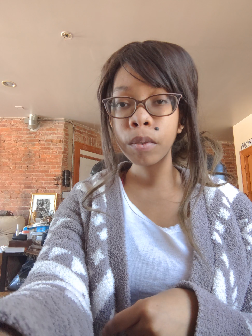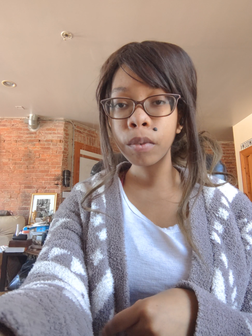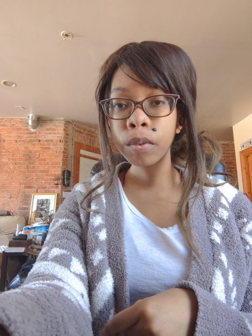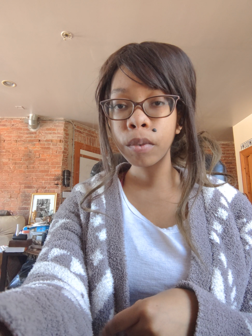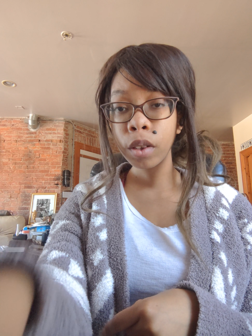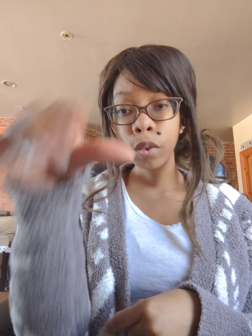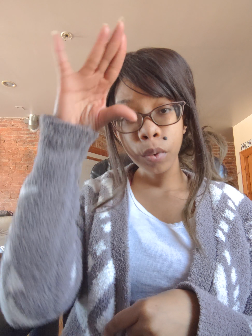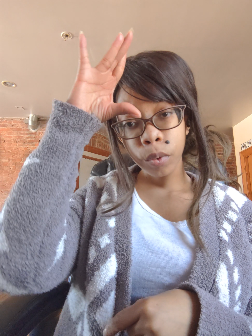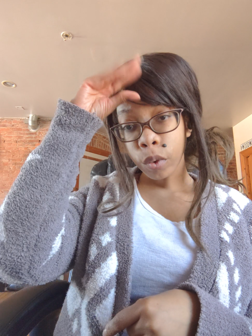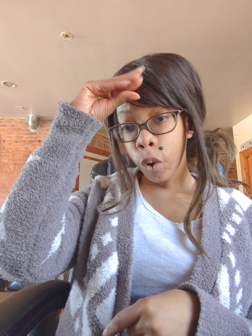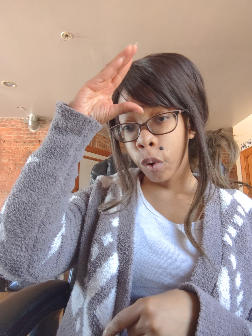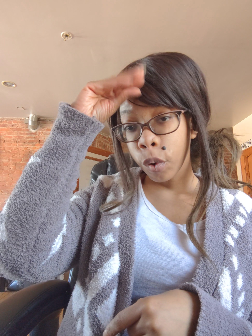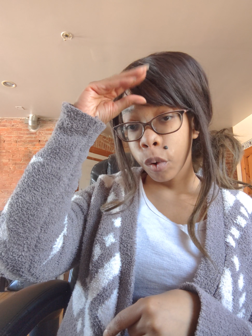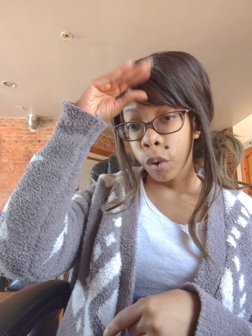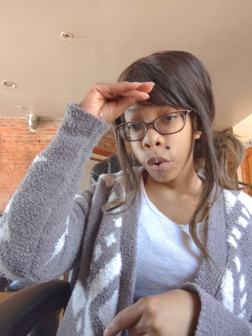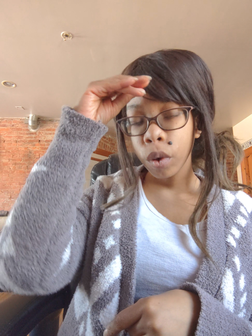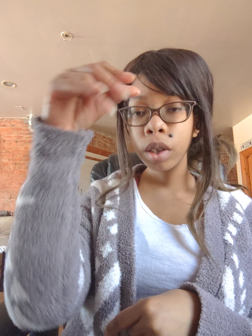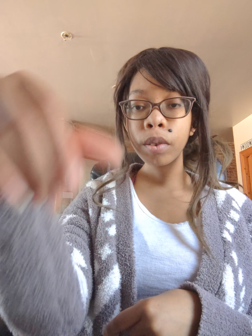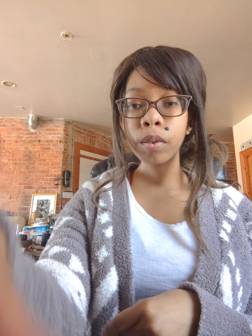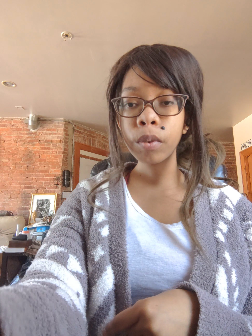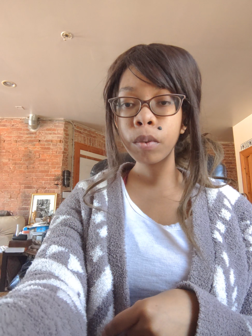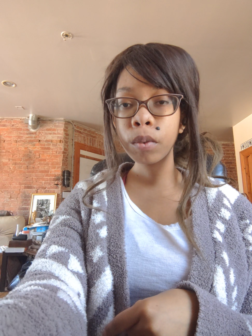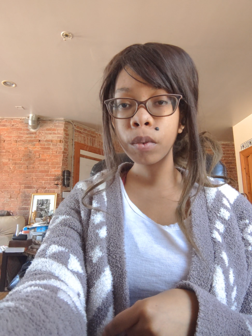boy